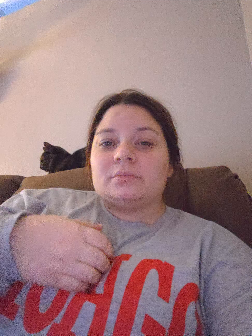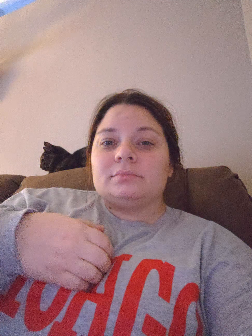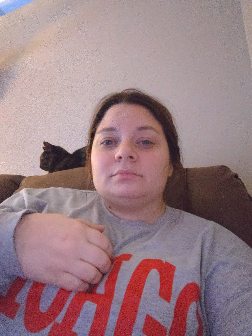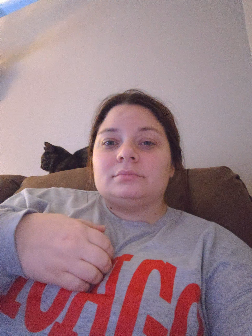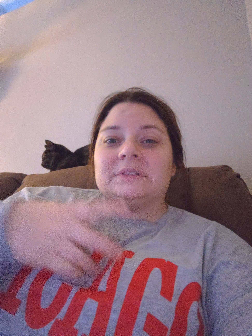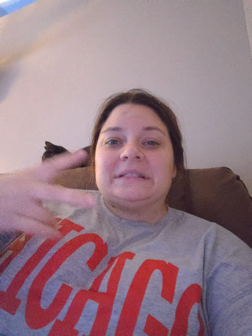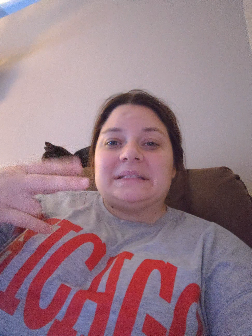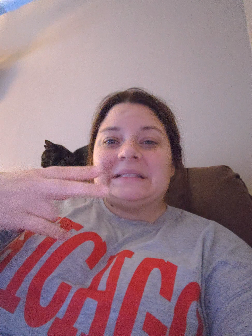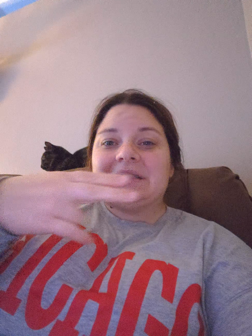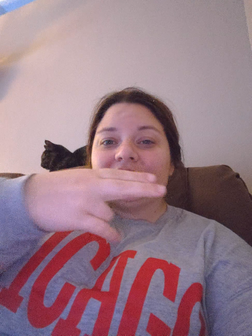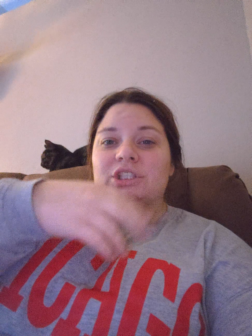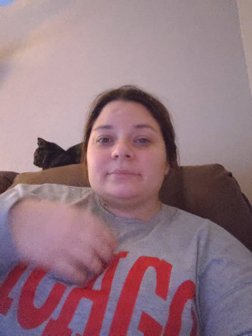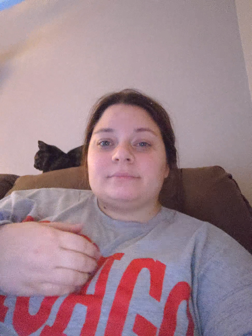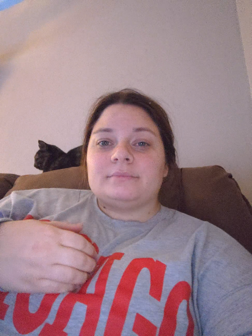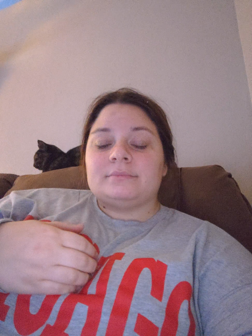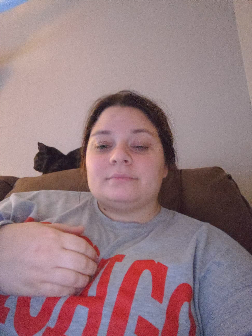scissors